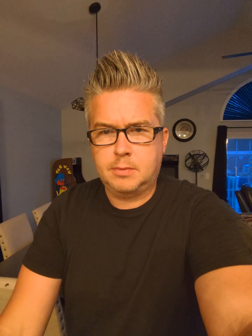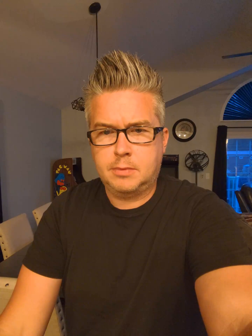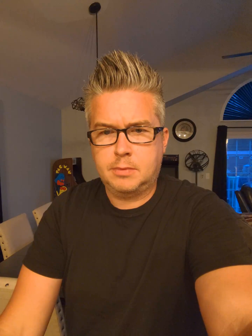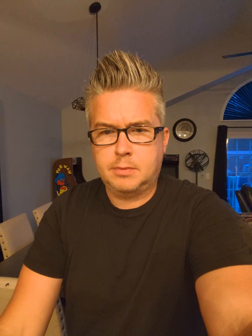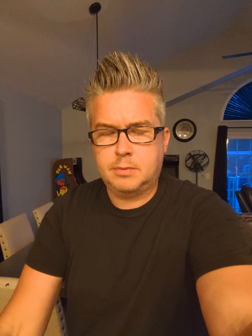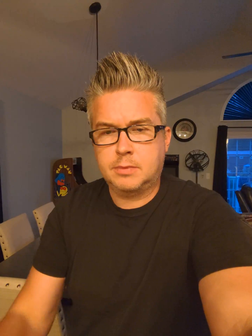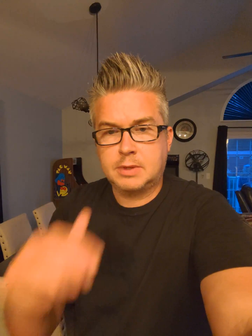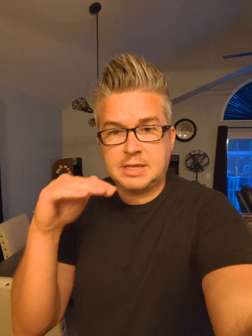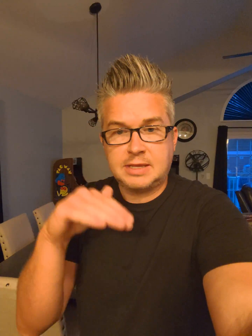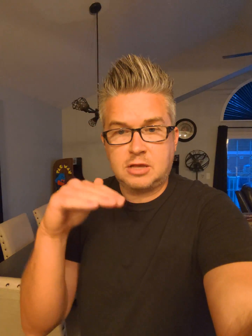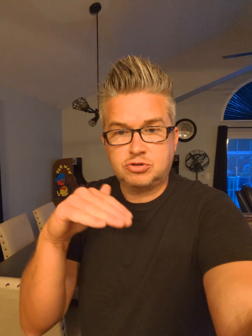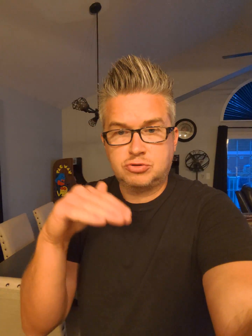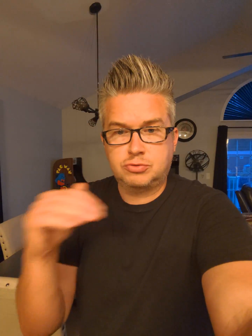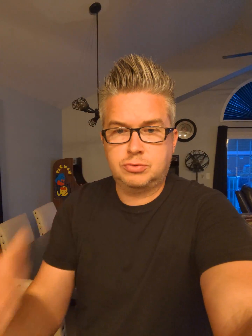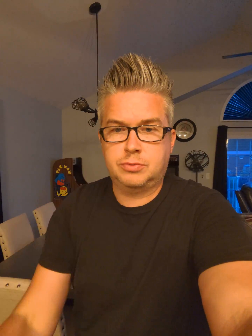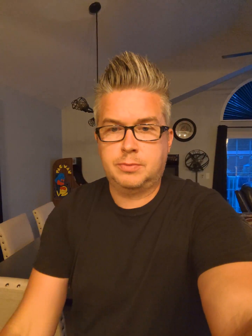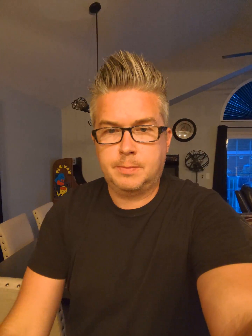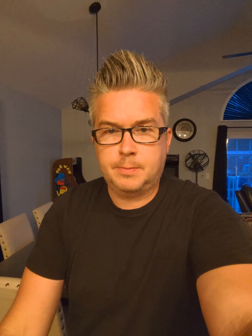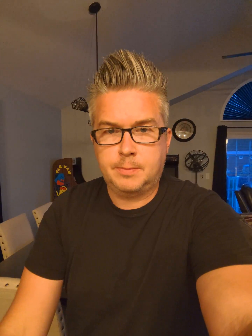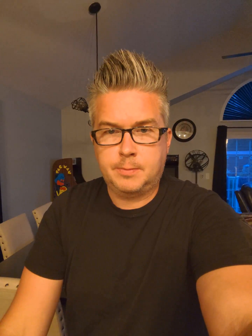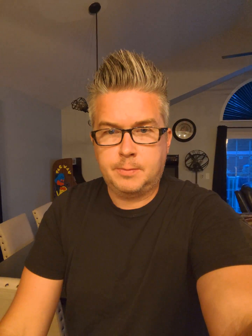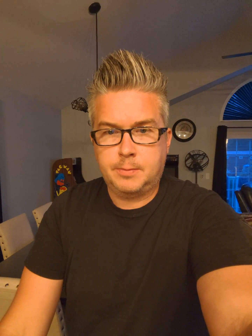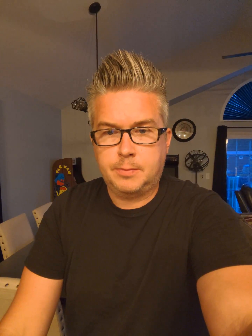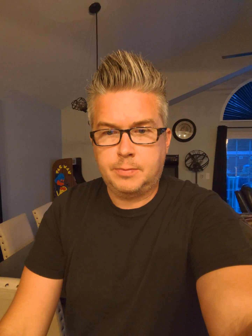doctor